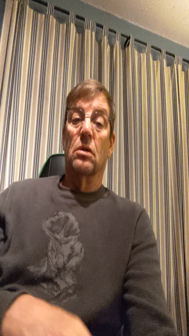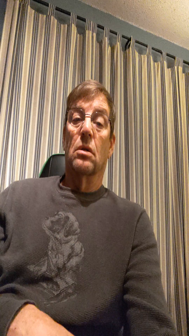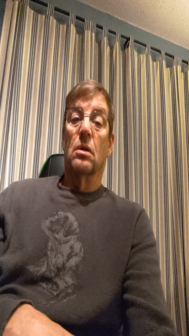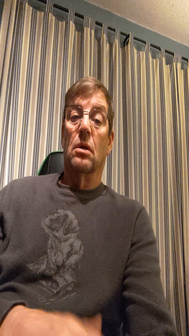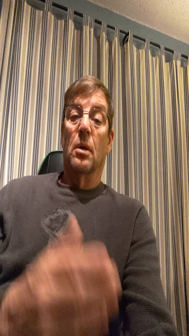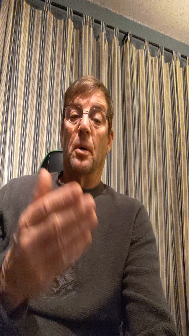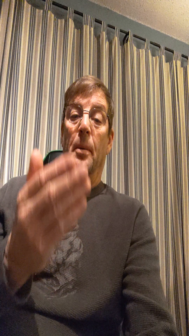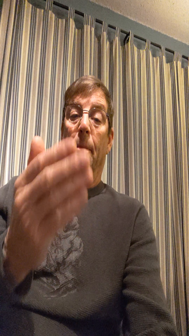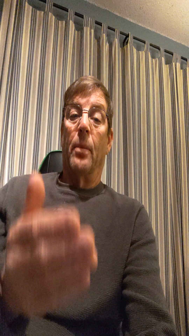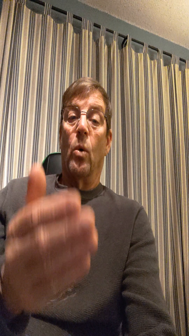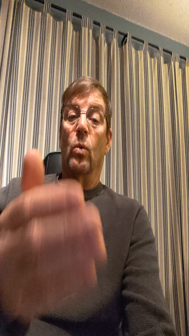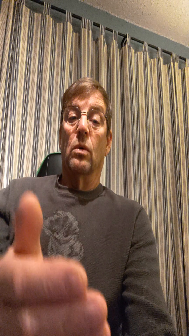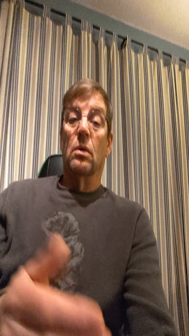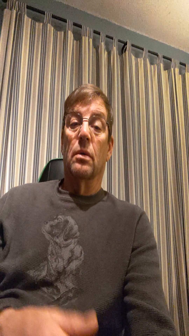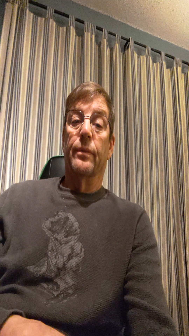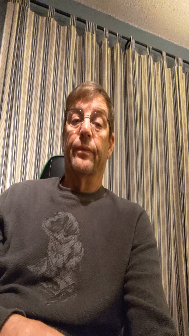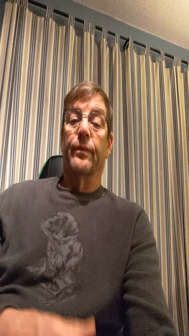boat